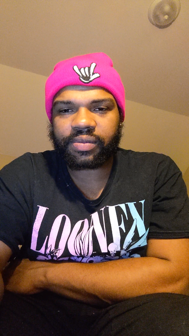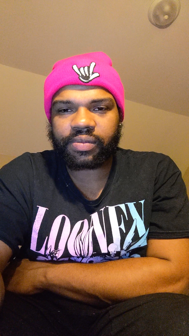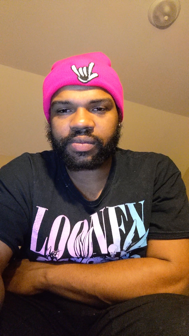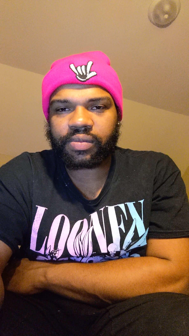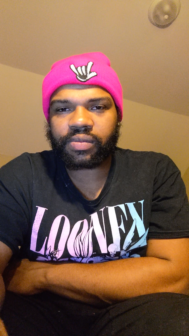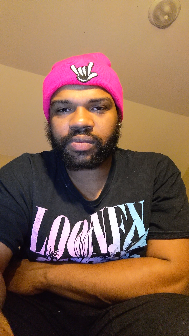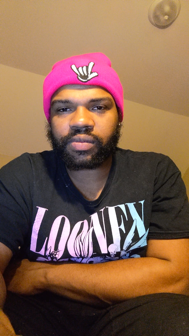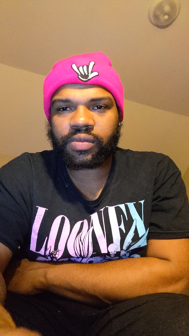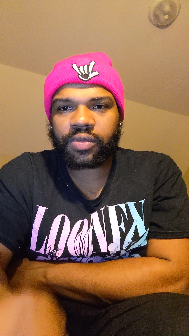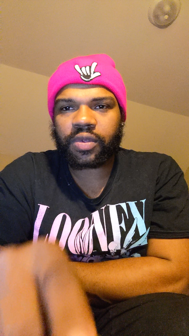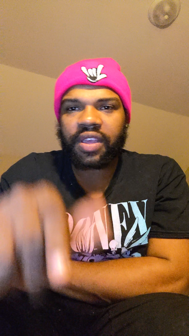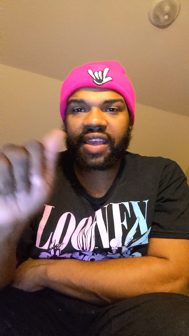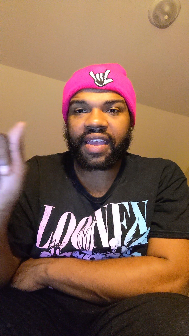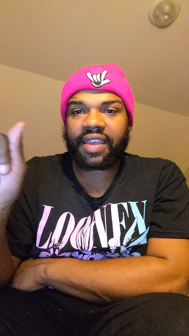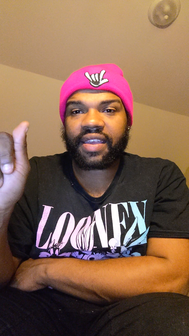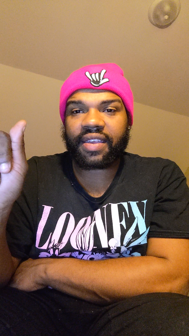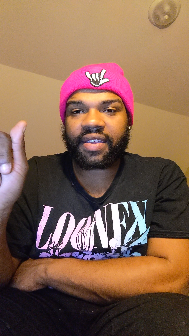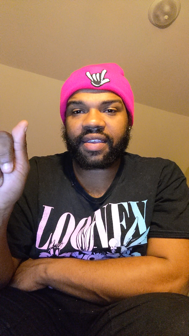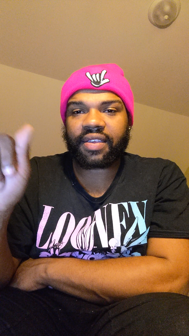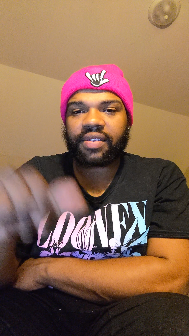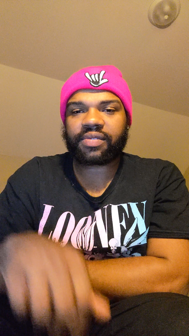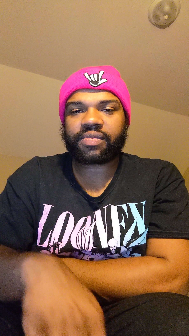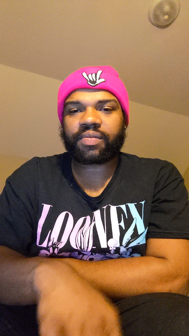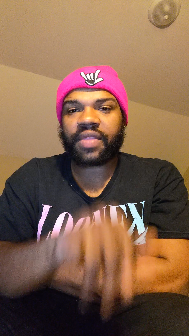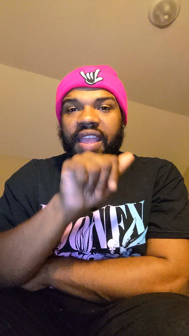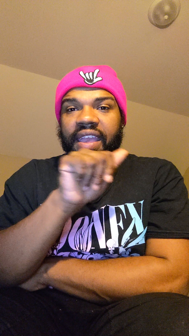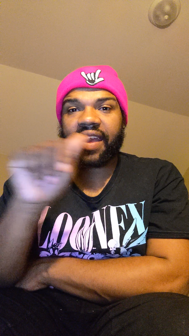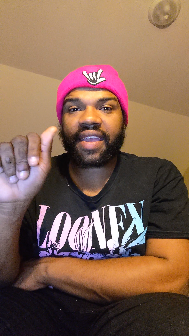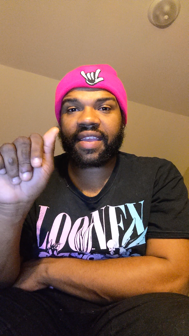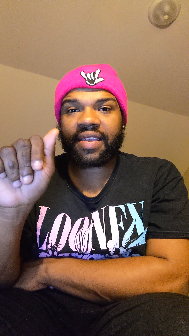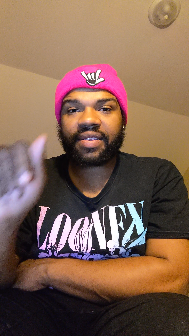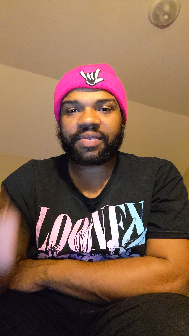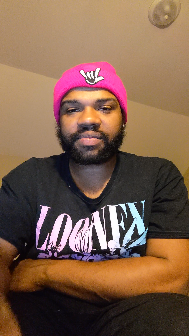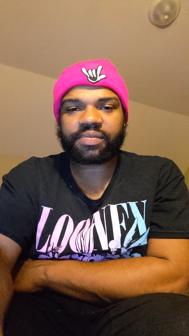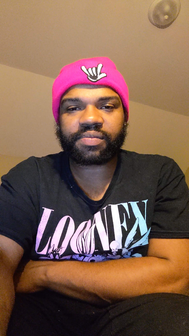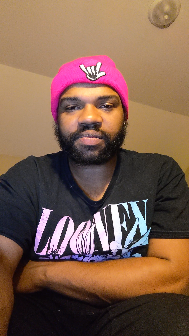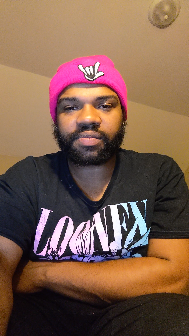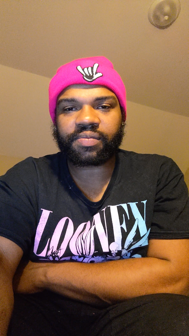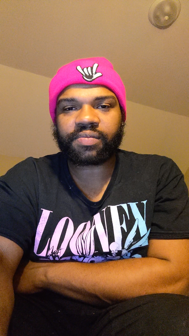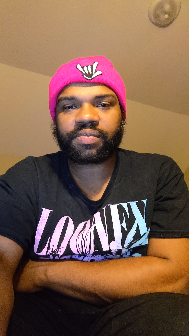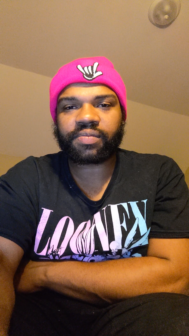a